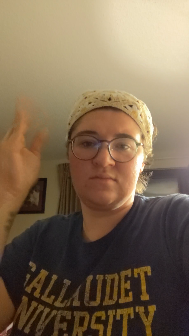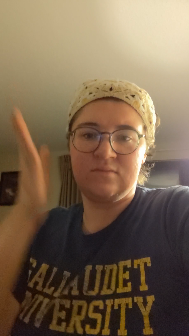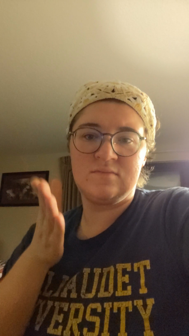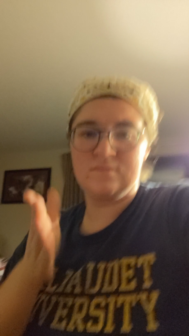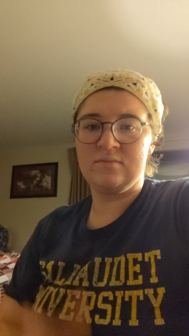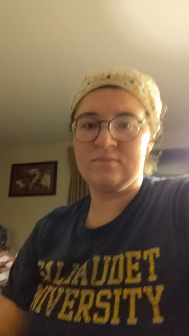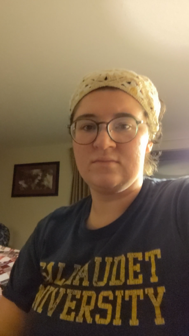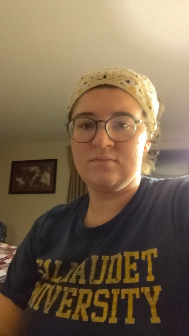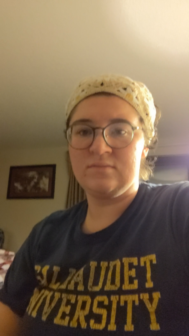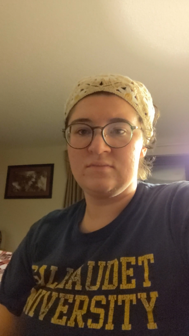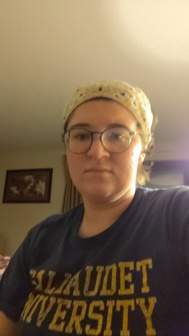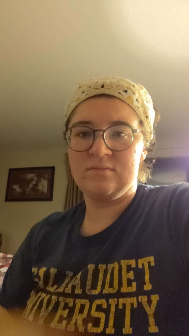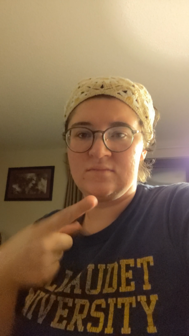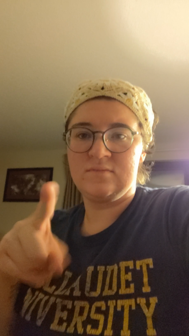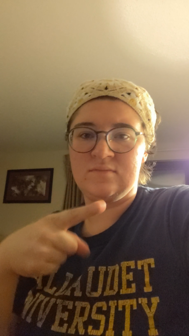knife